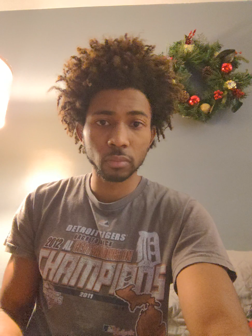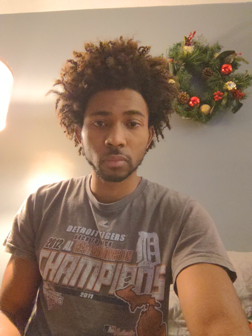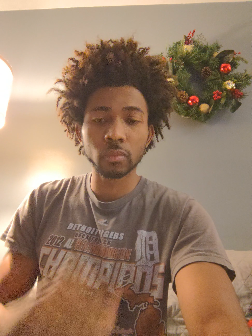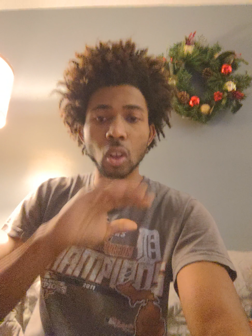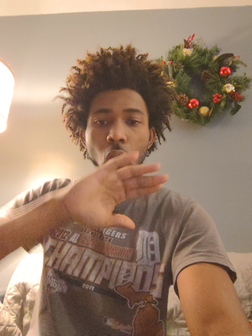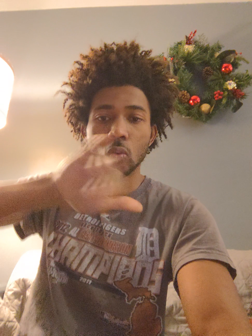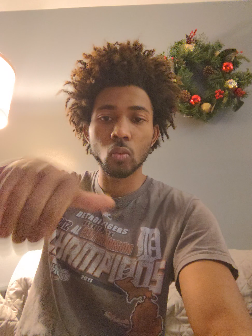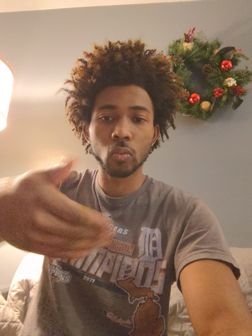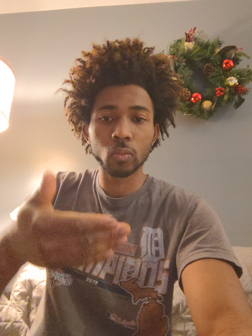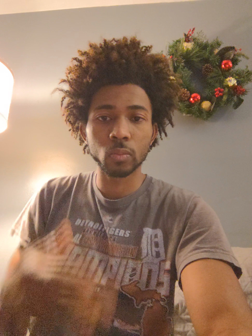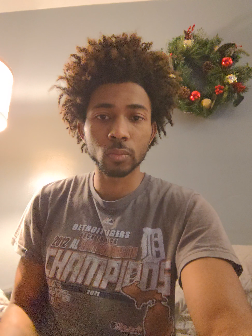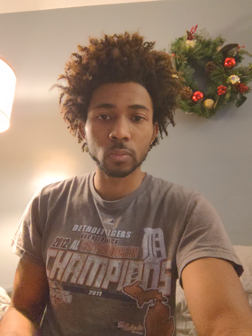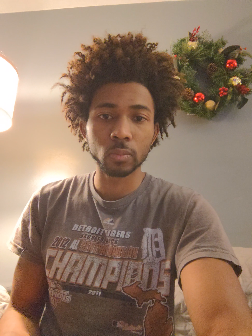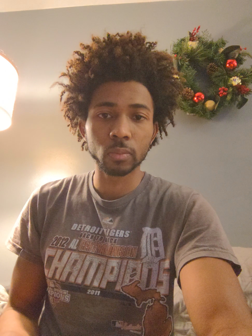all